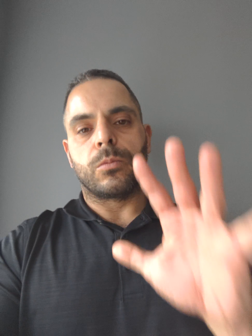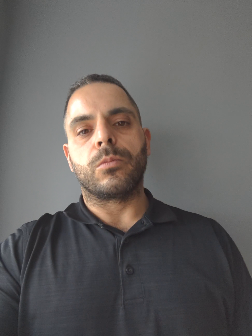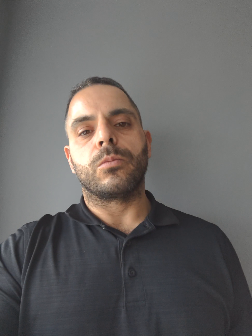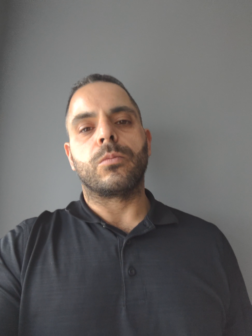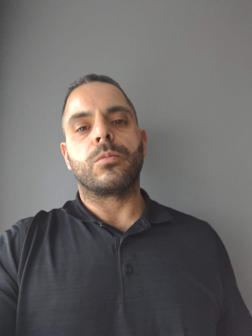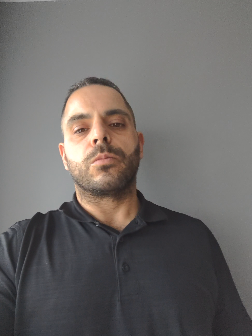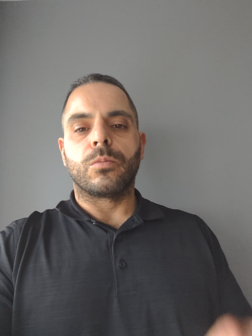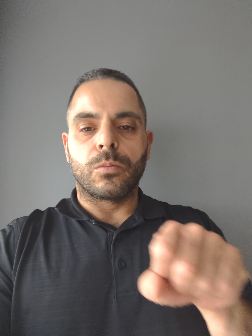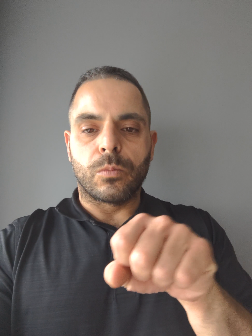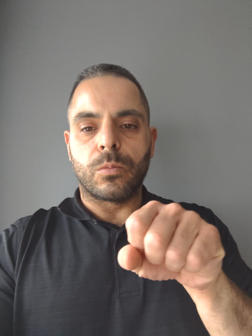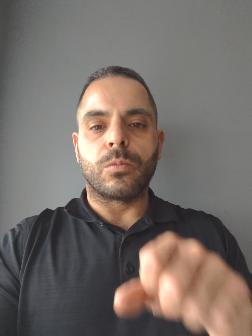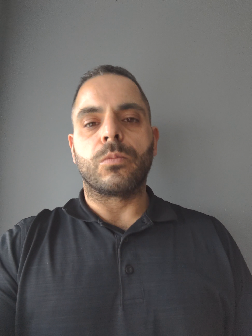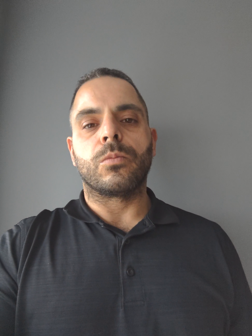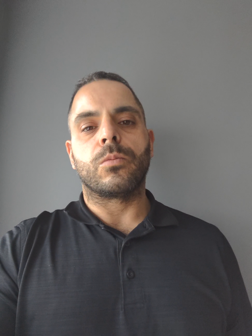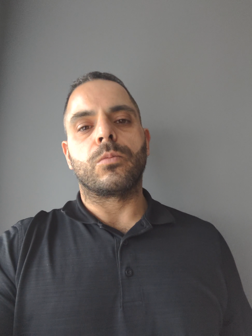shoe